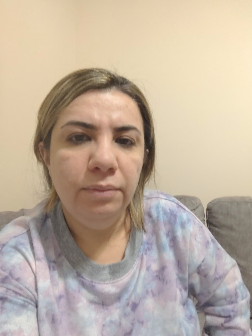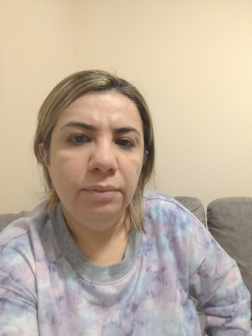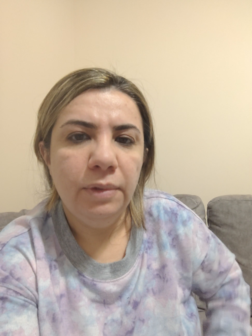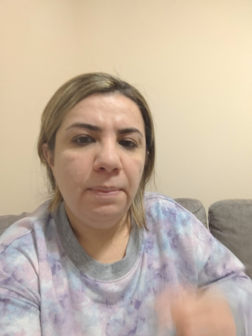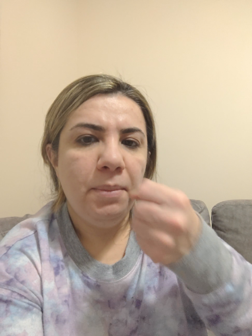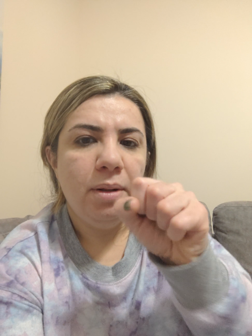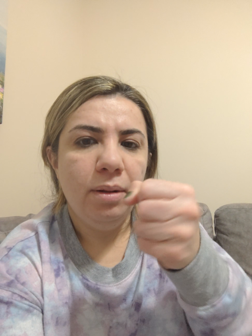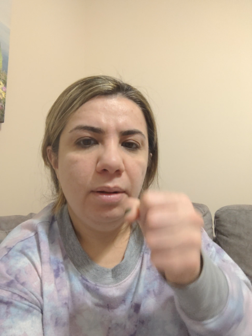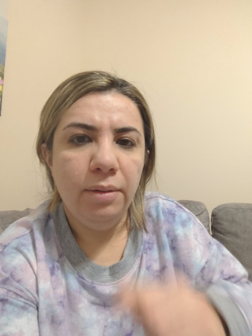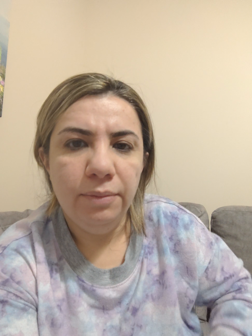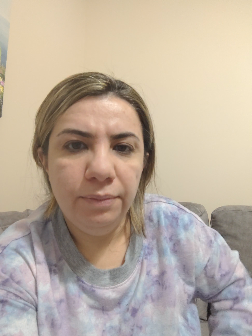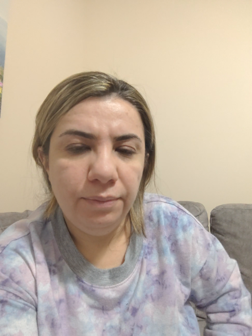make